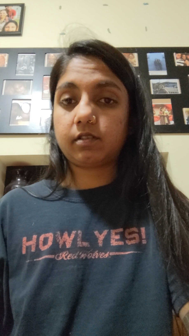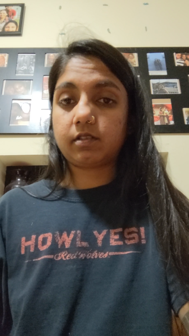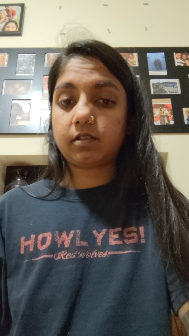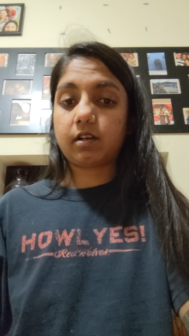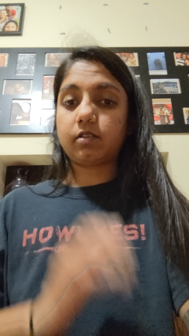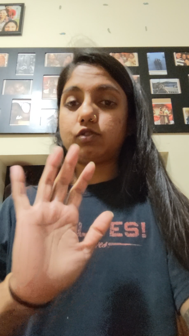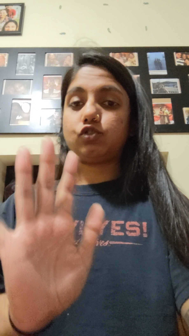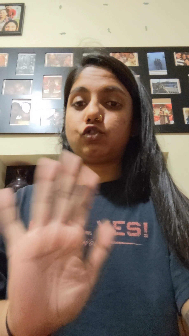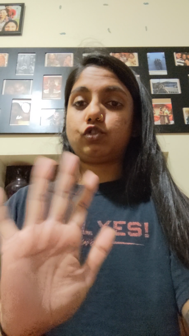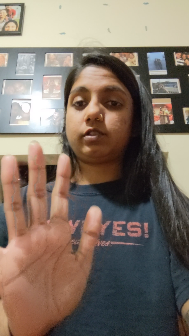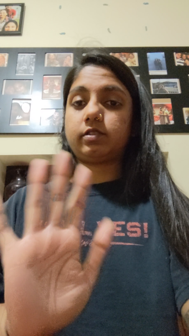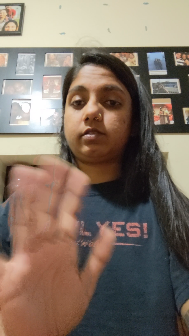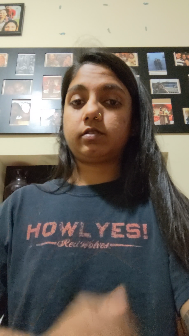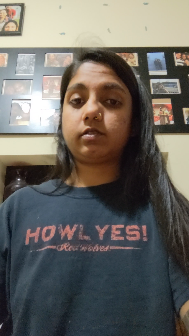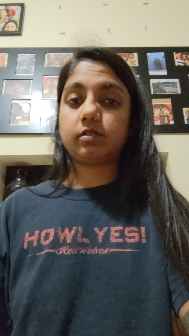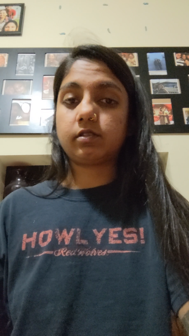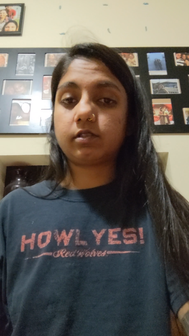cheese